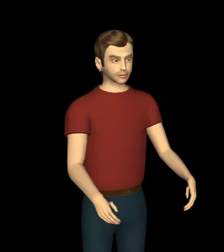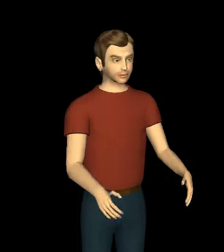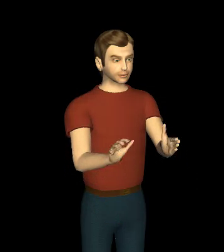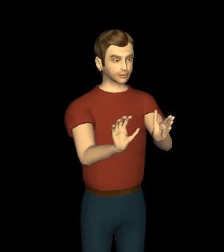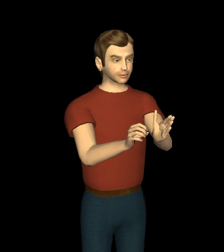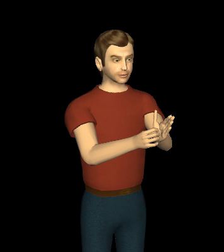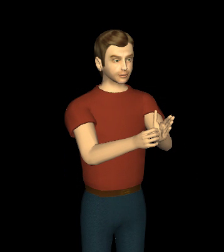طماطم